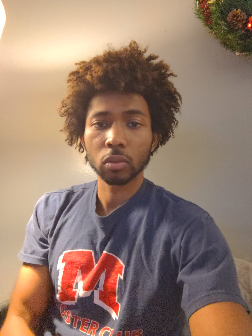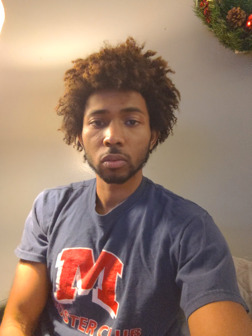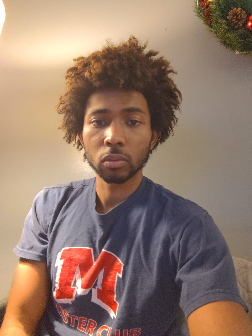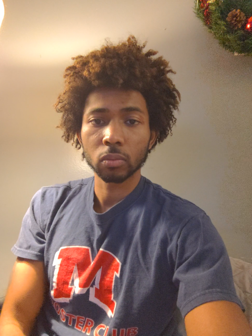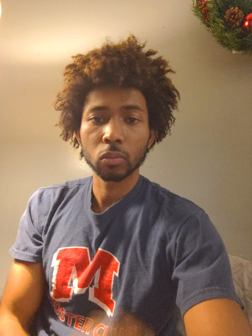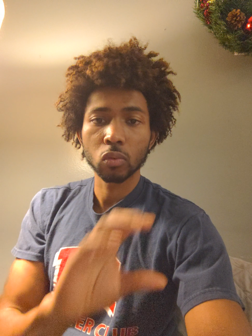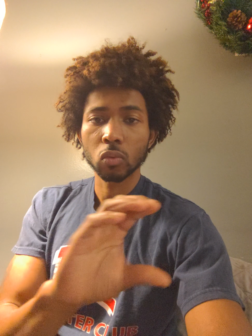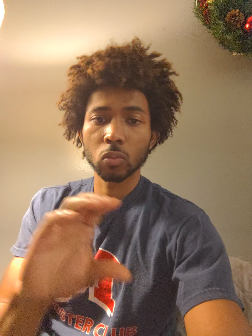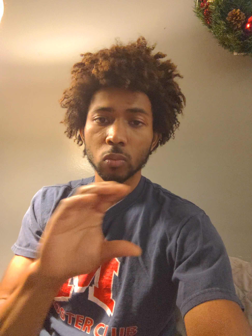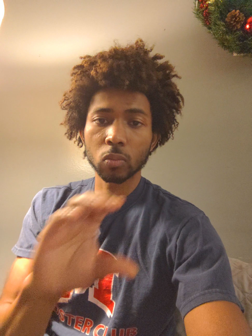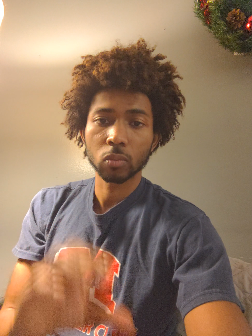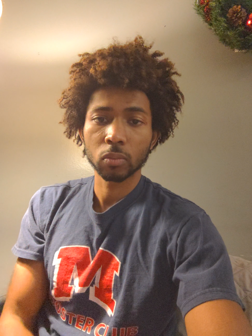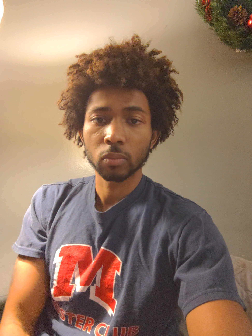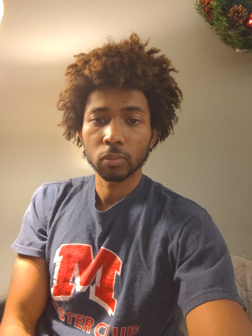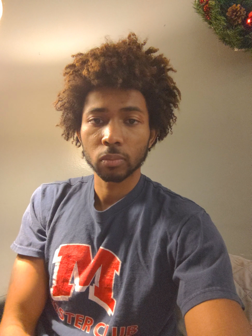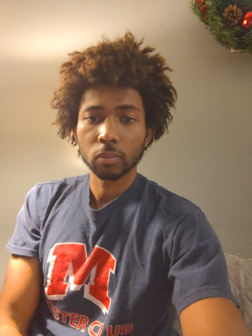chocolate